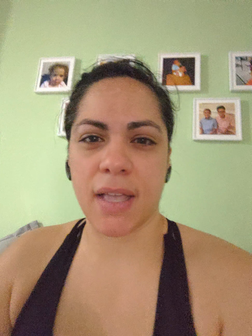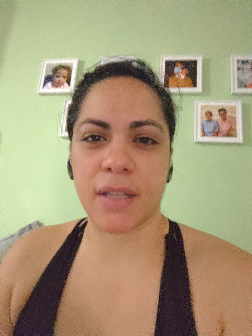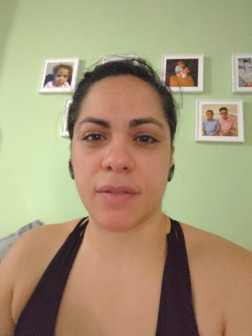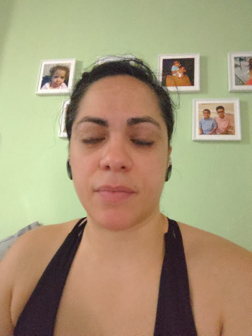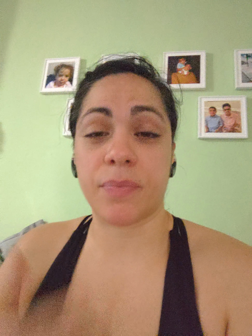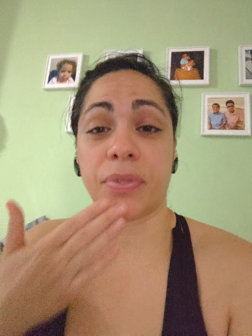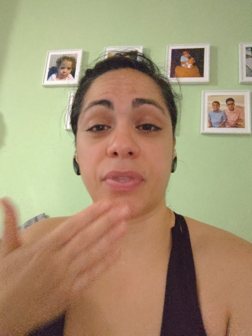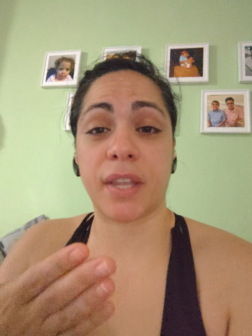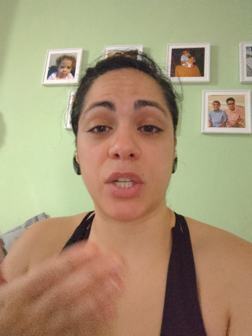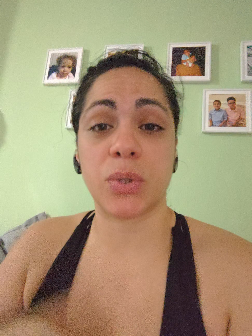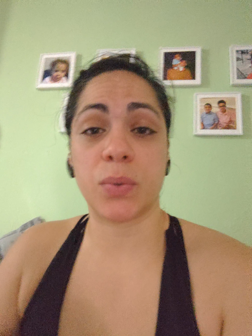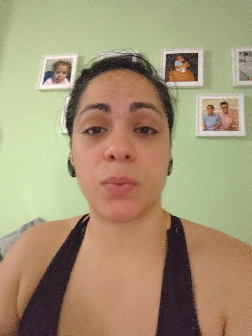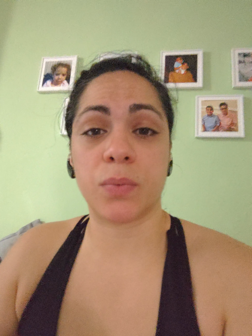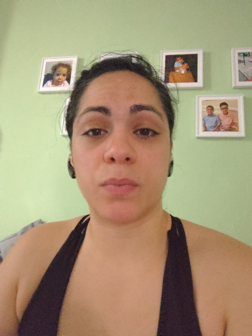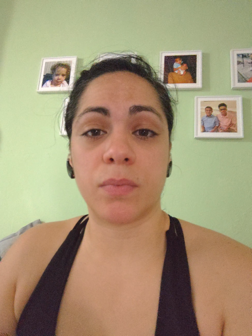thank you